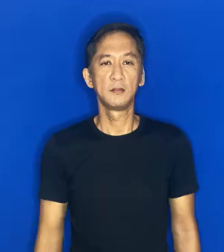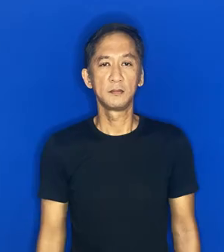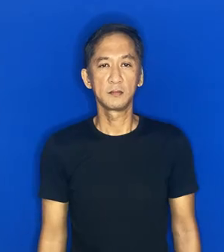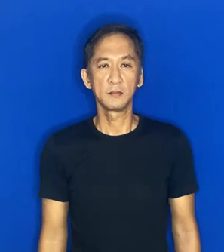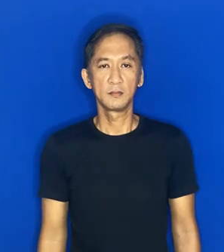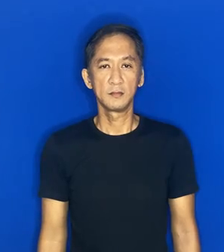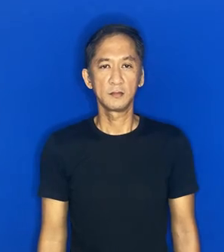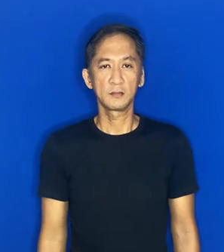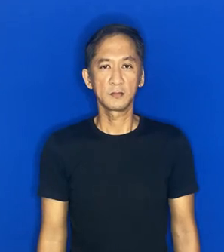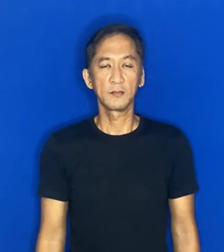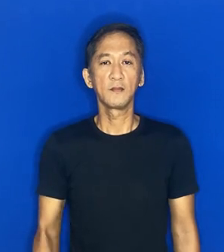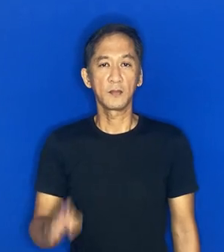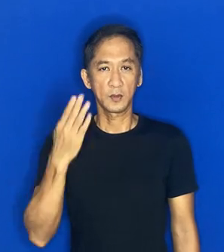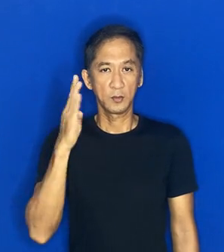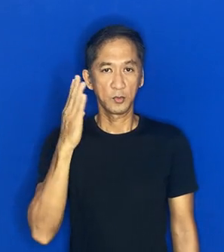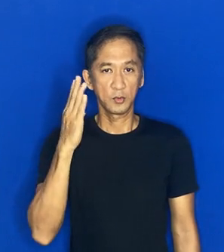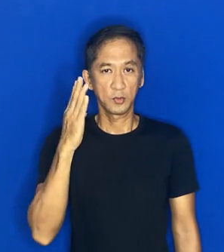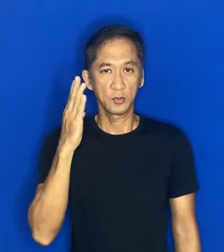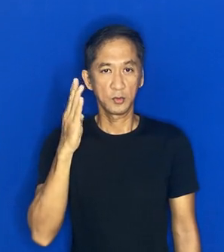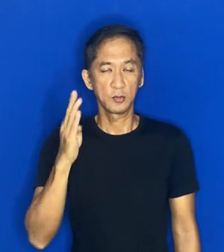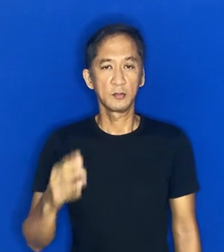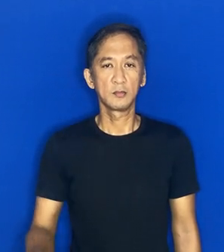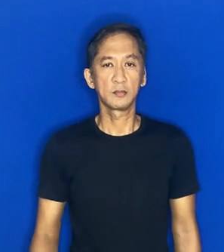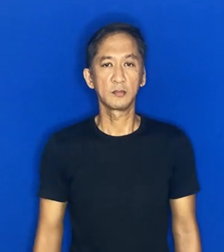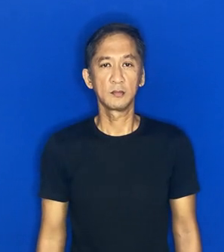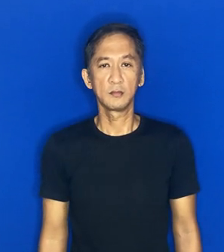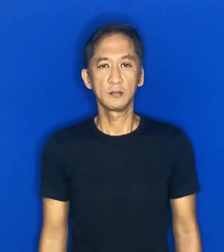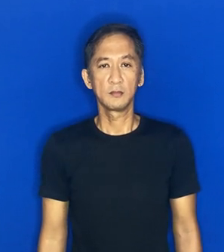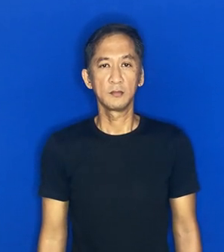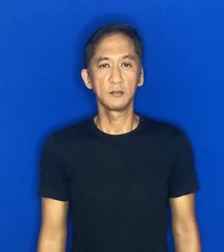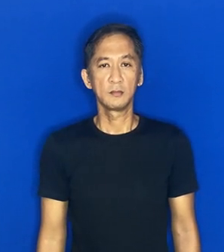blue